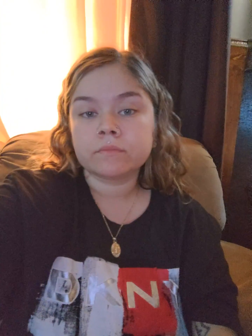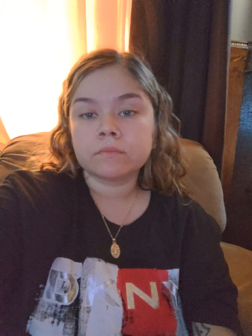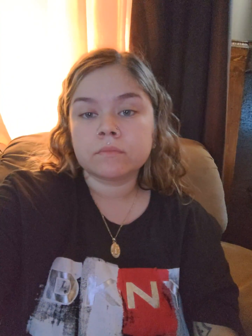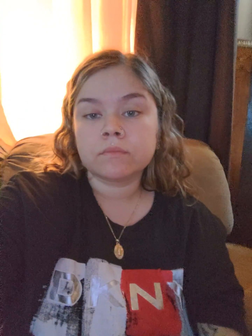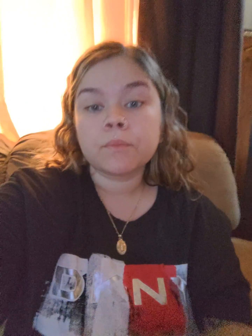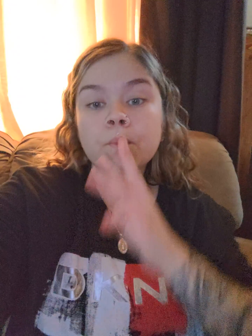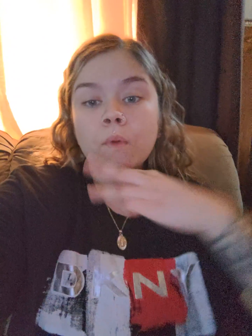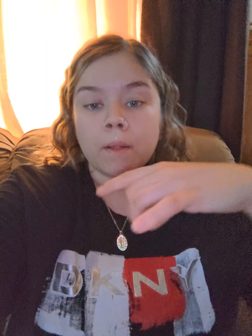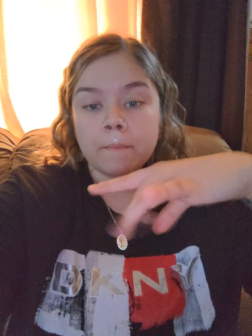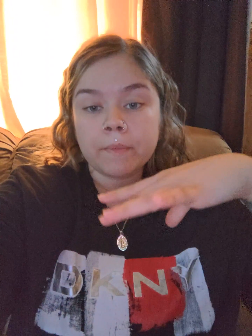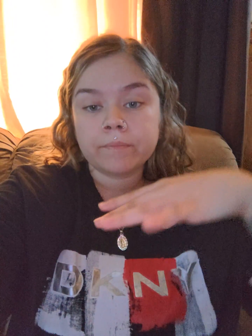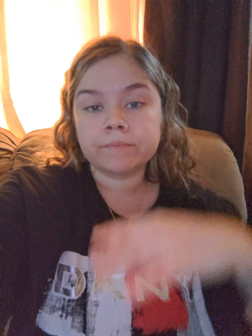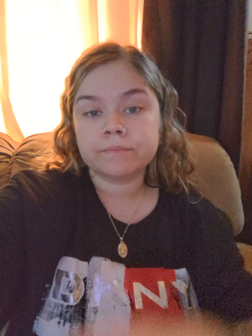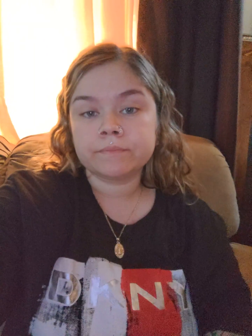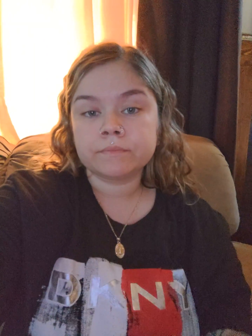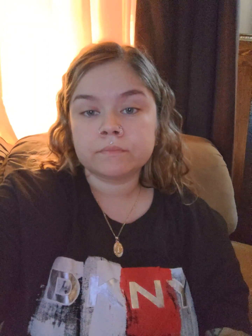melon